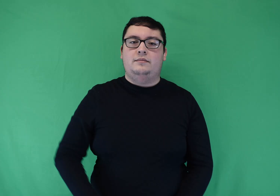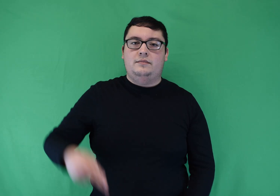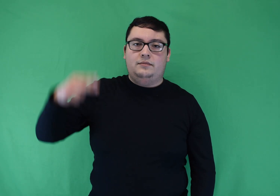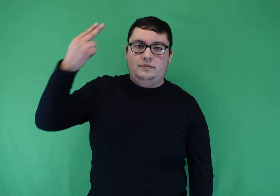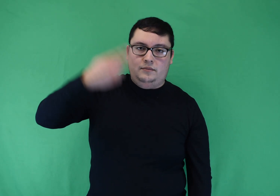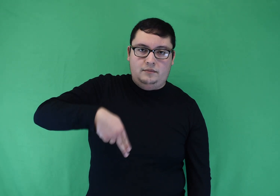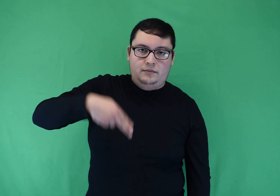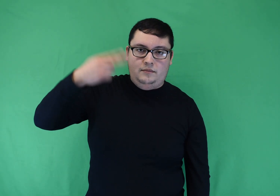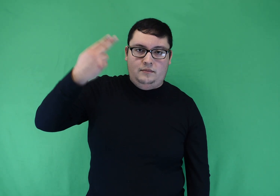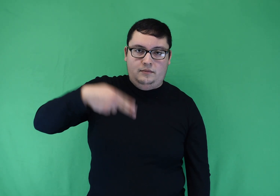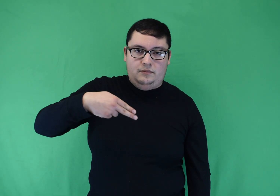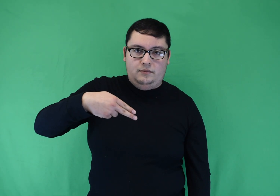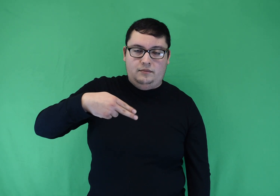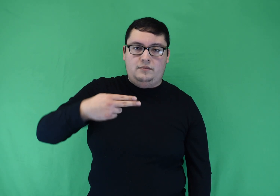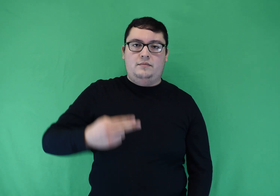necesitar